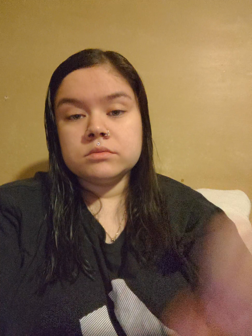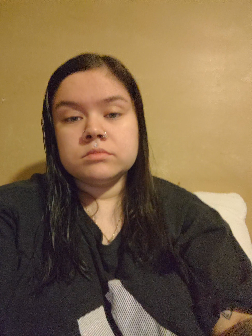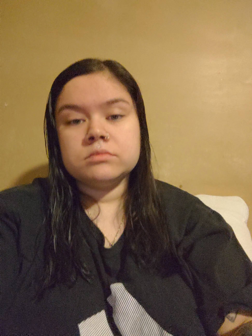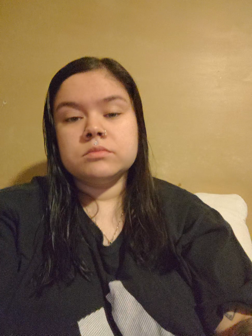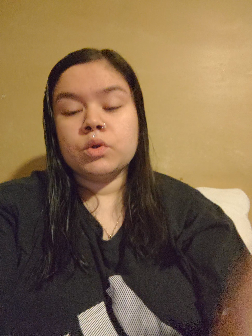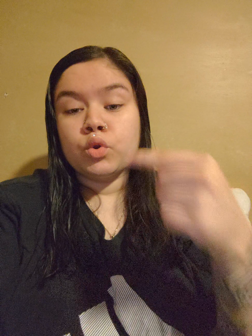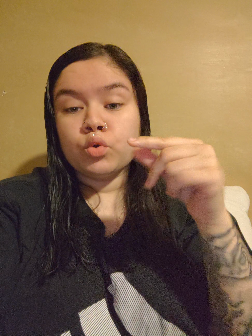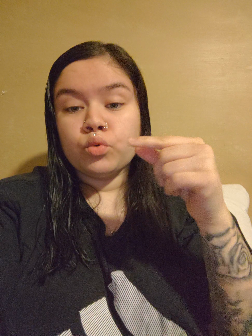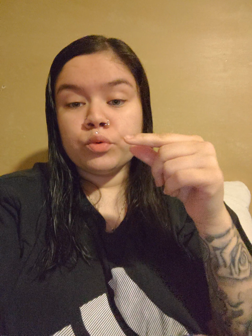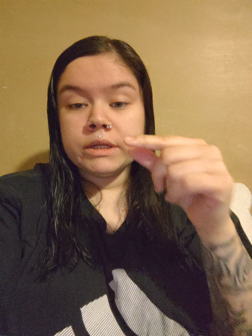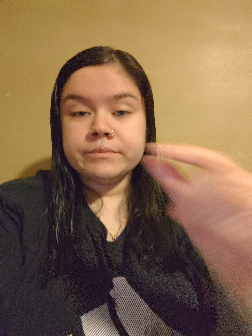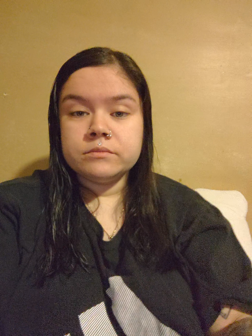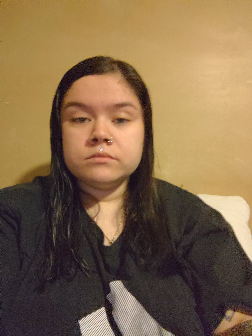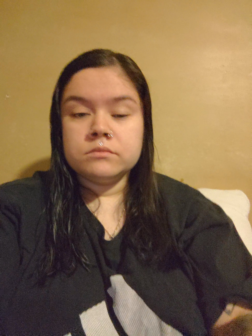green